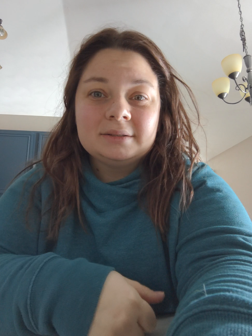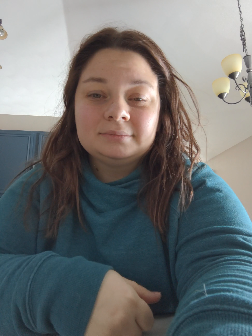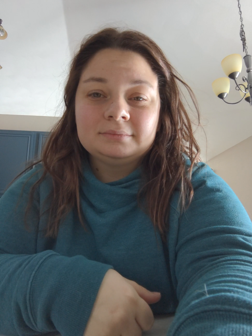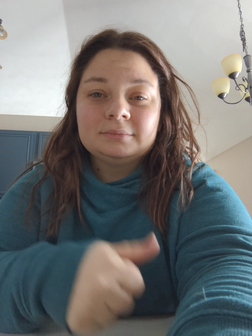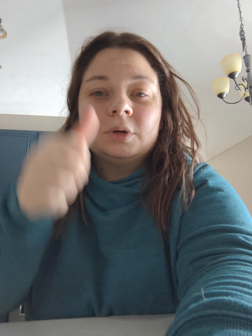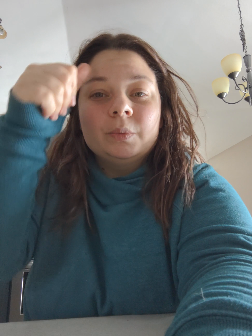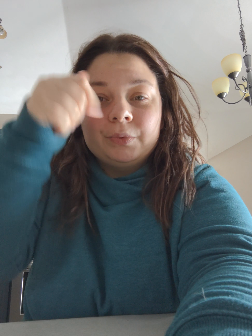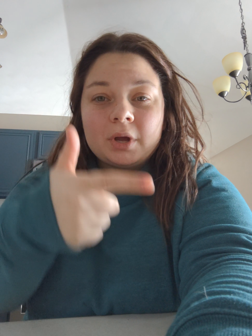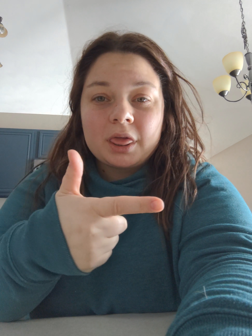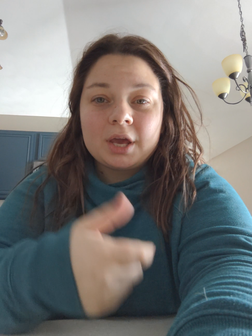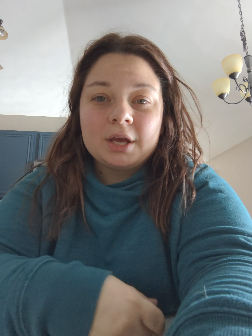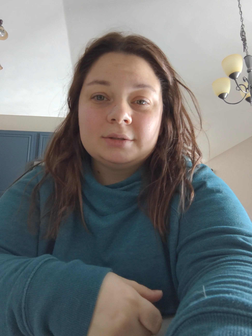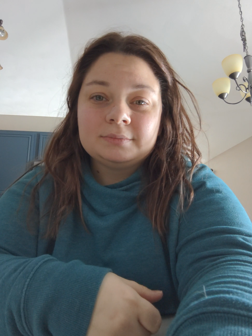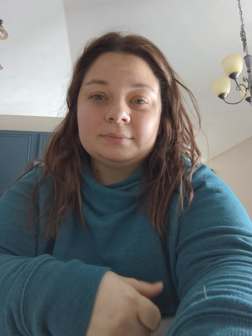brother